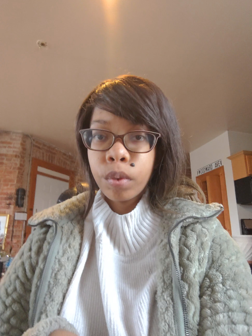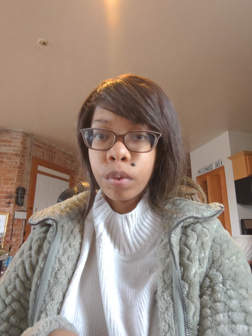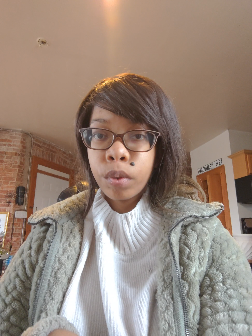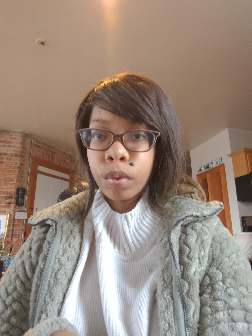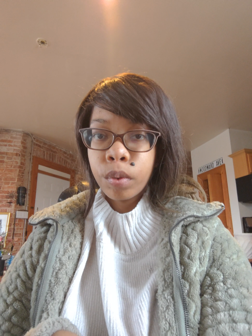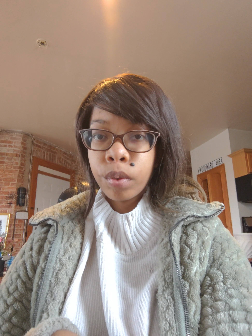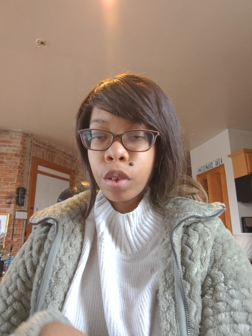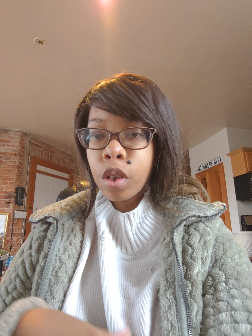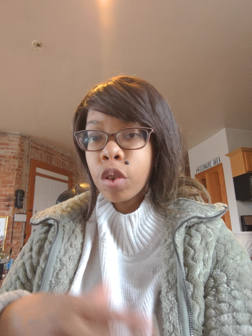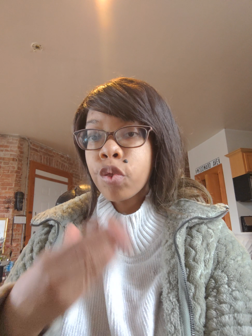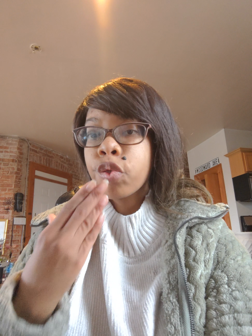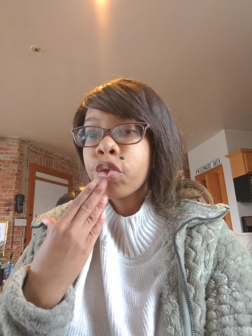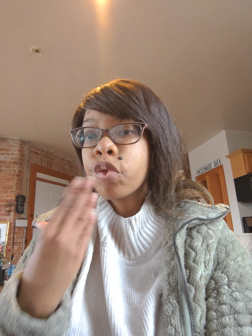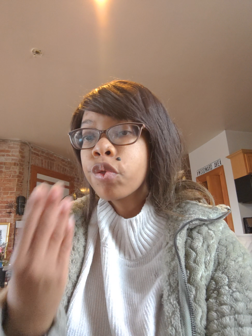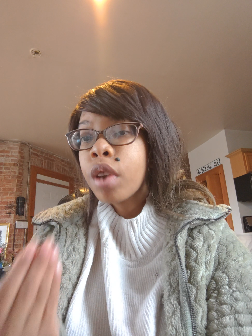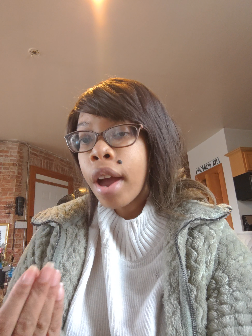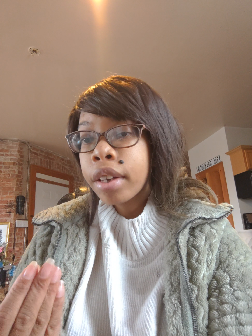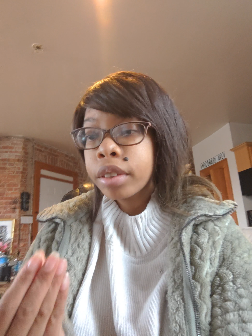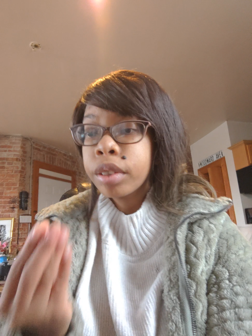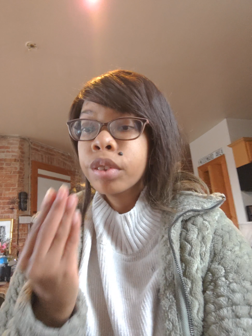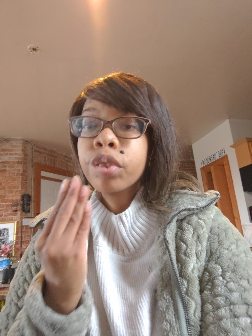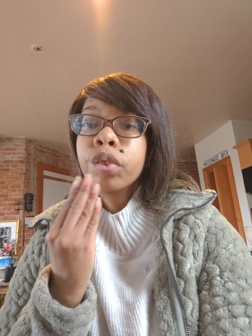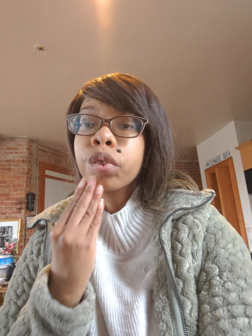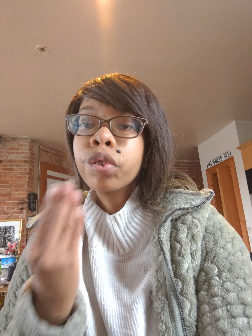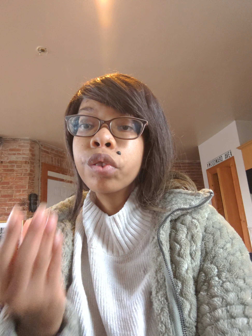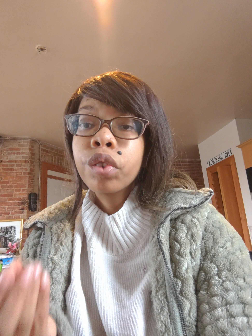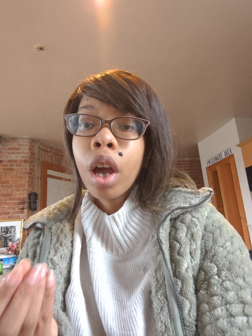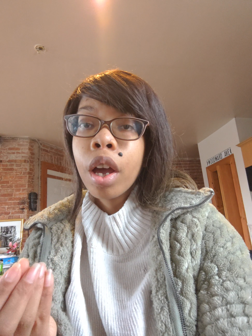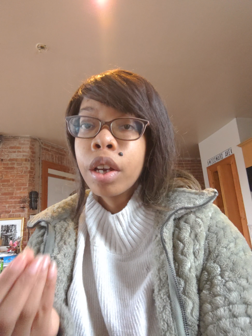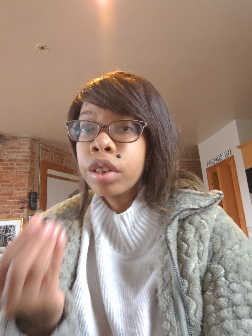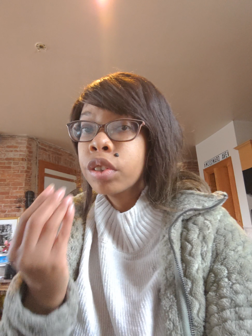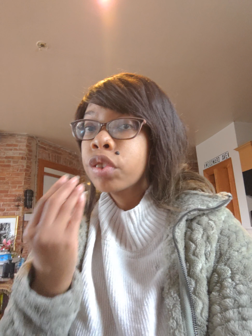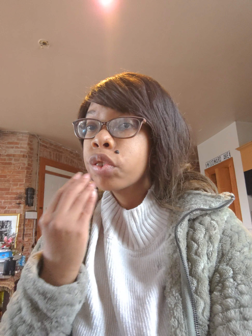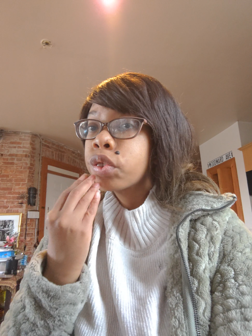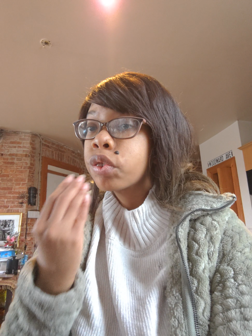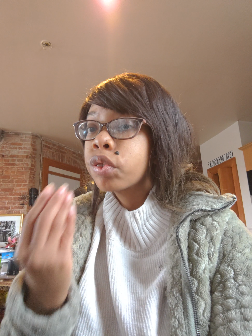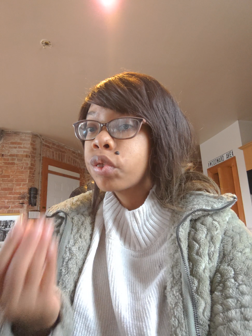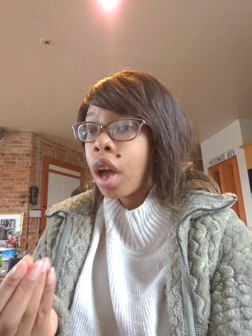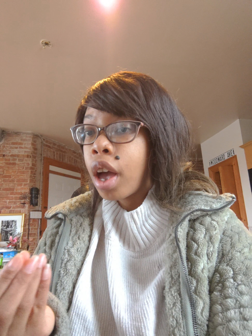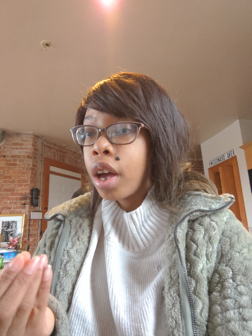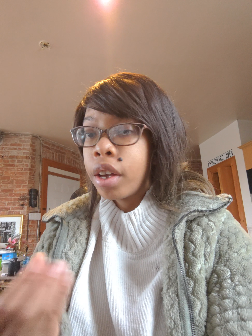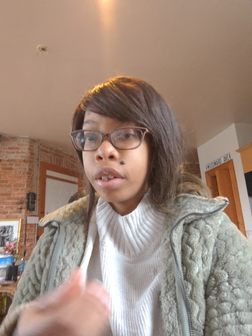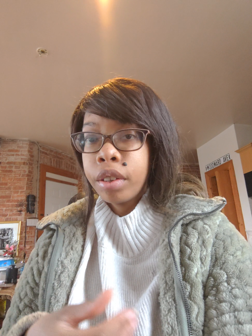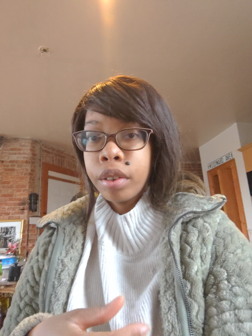wet